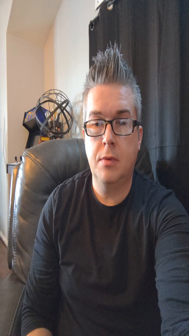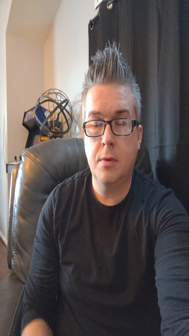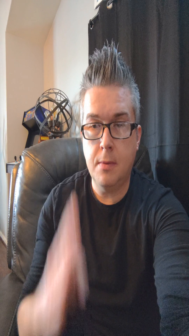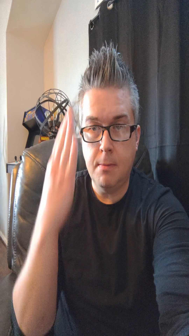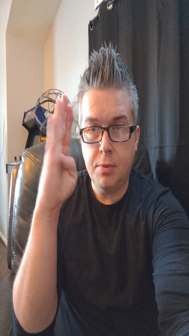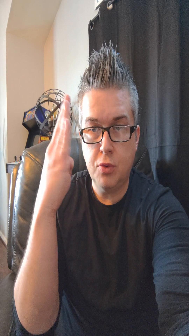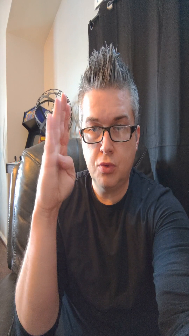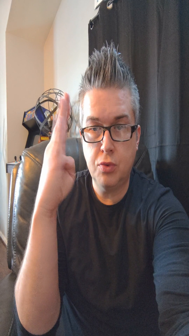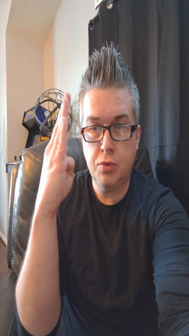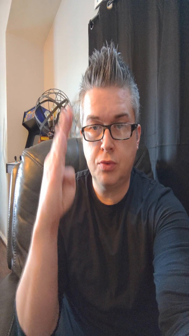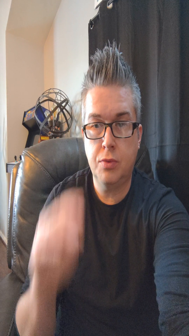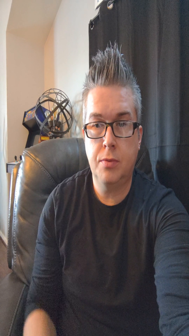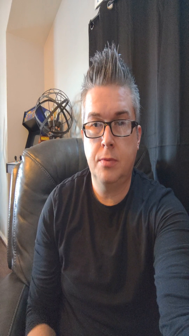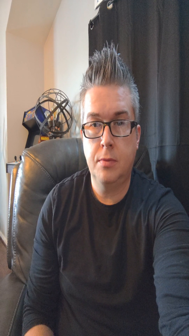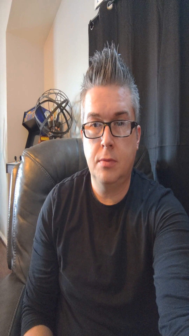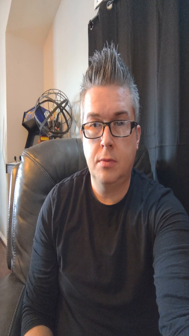blue